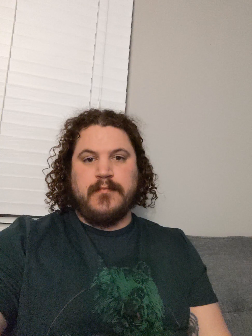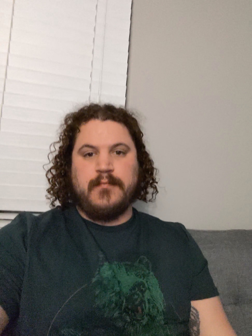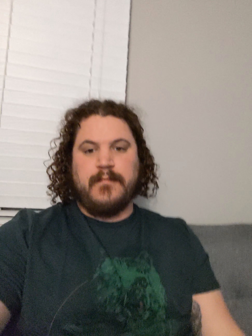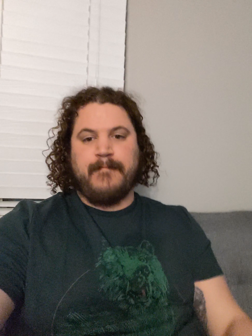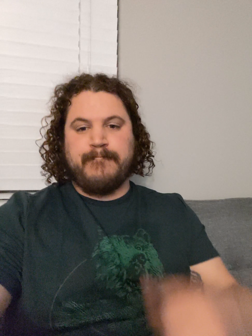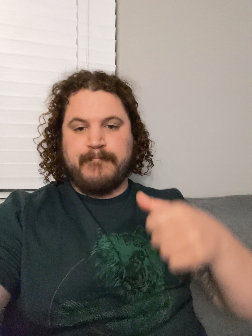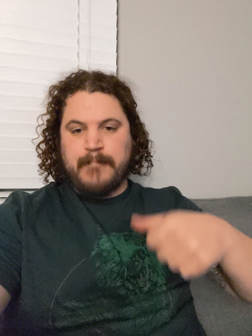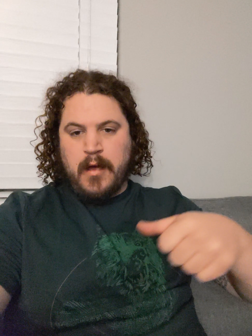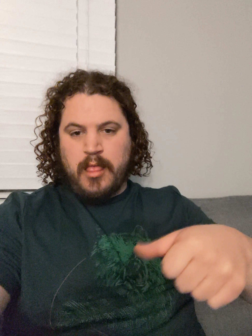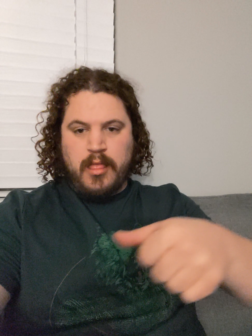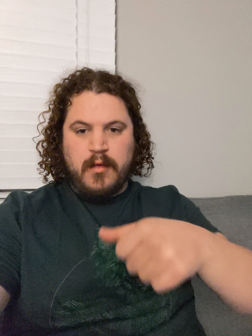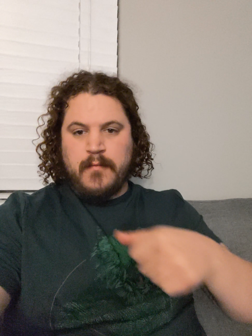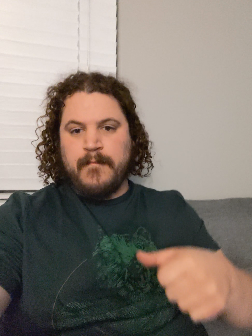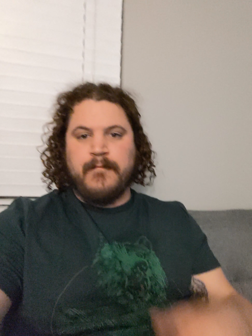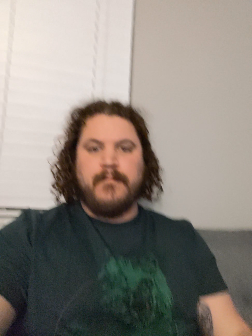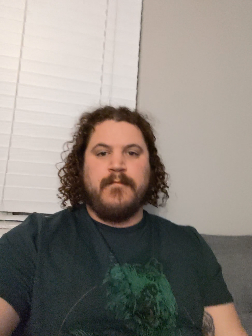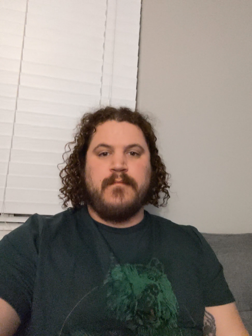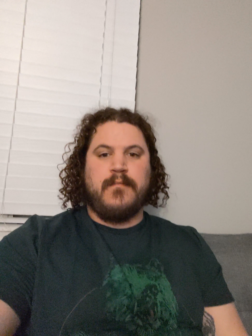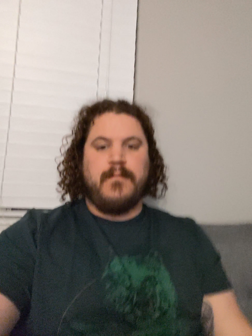puzzle